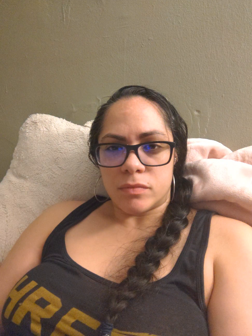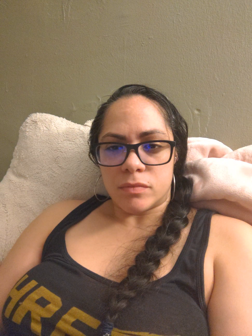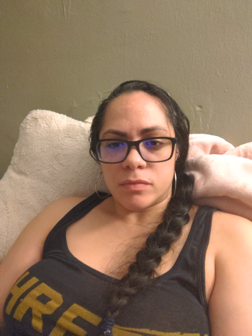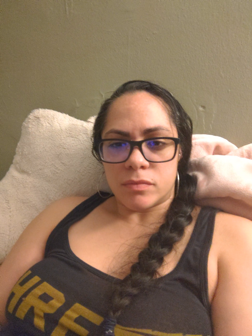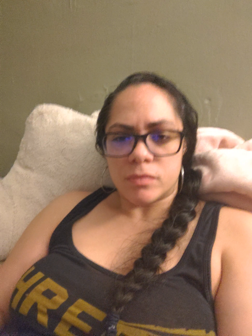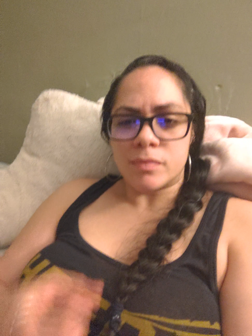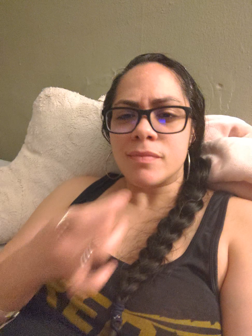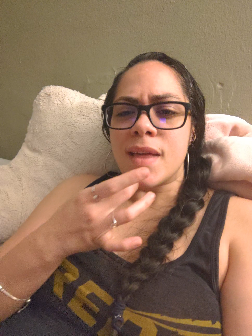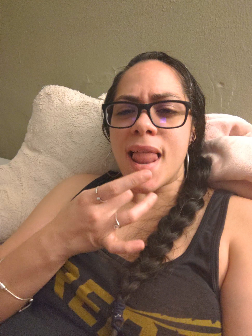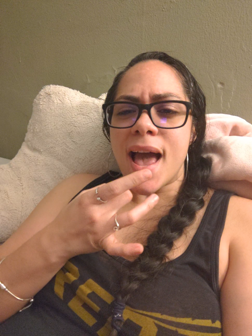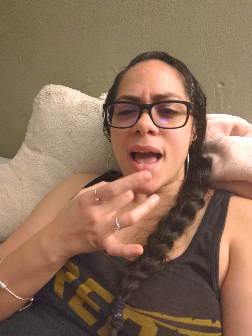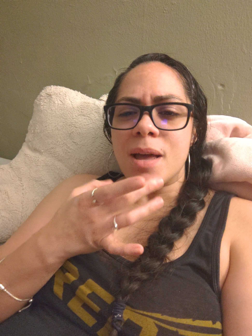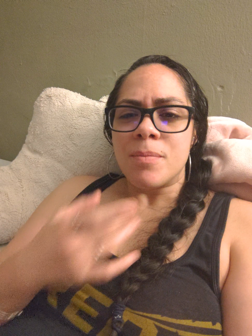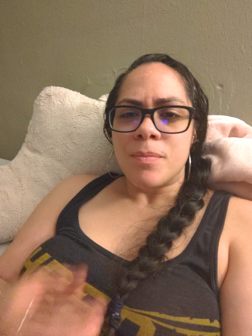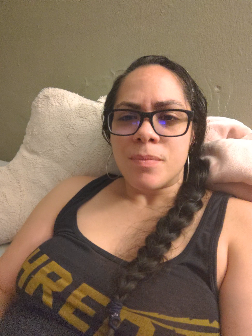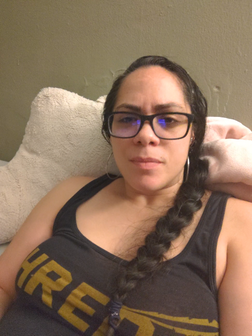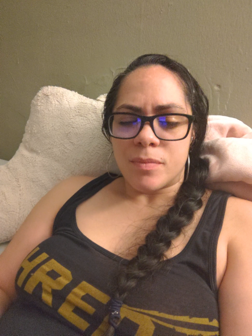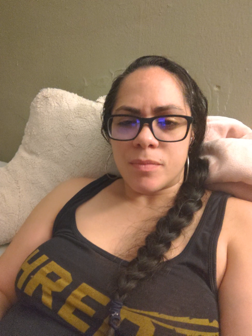lamp